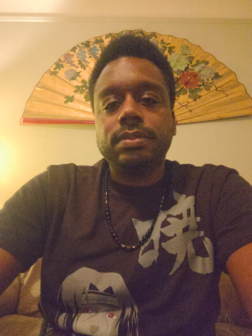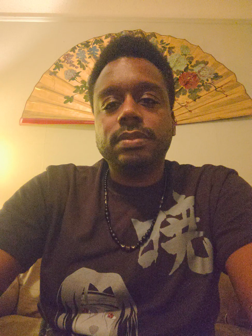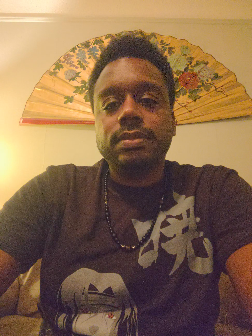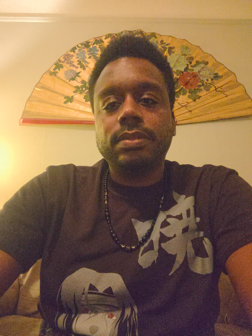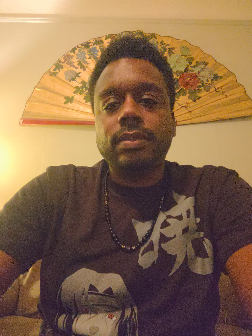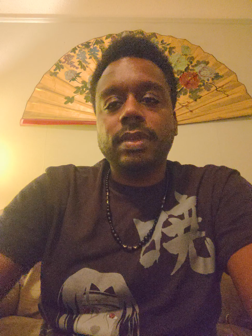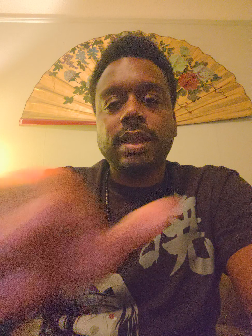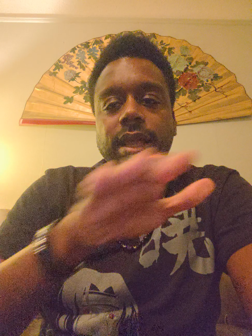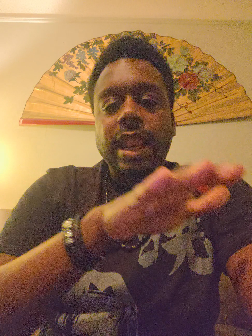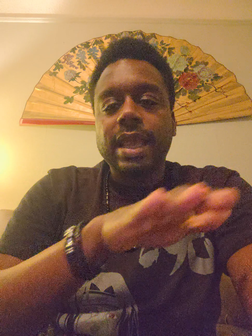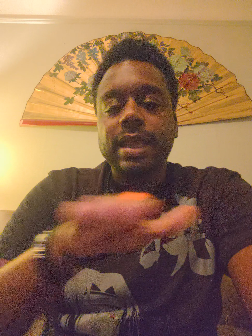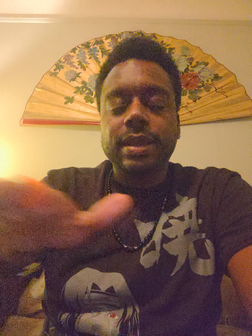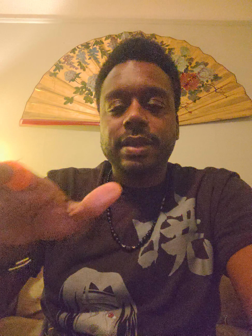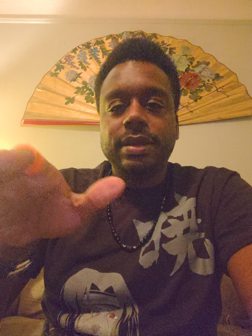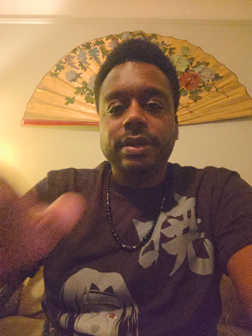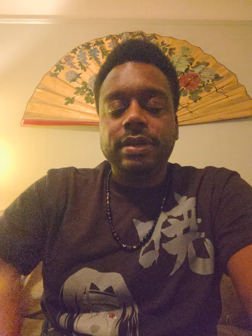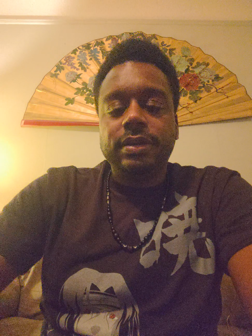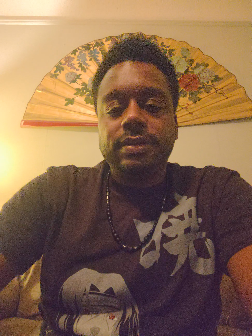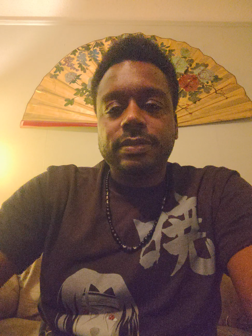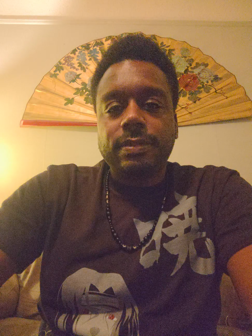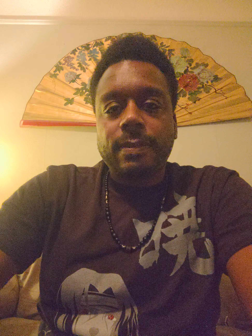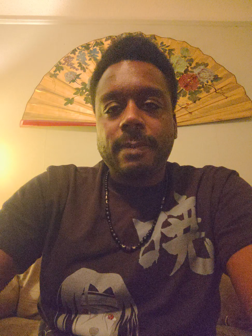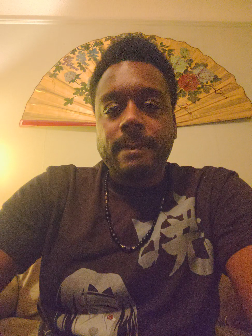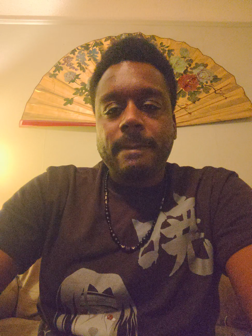clean